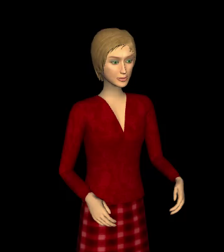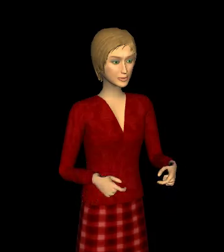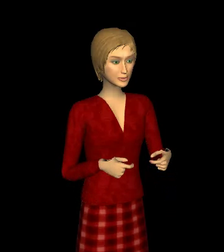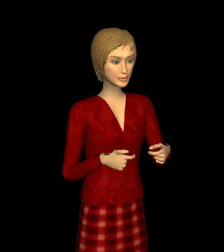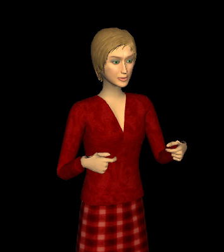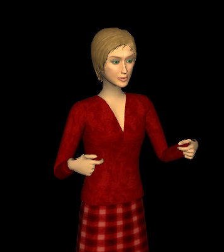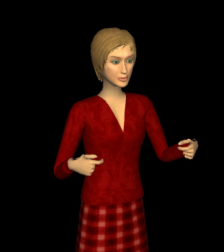واسع